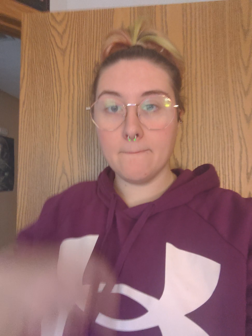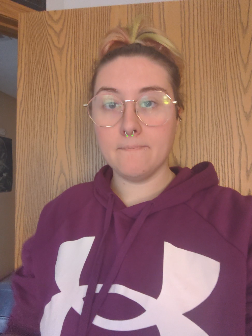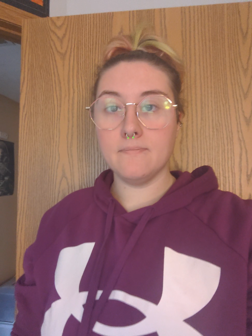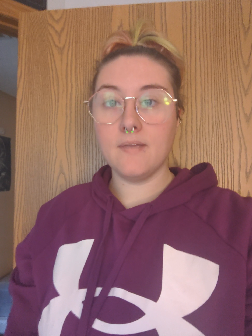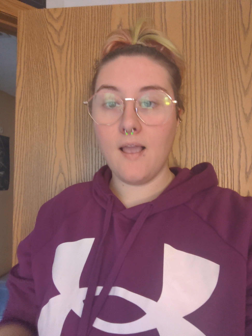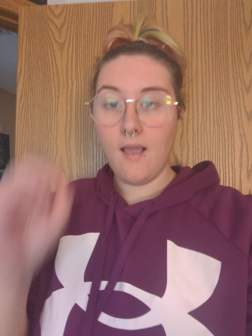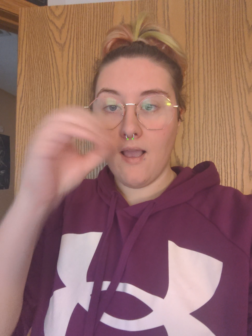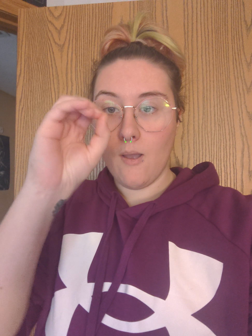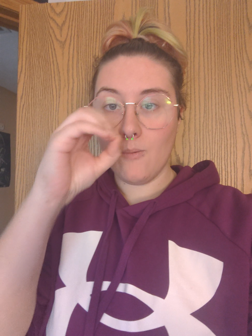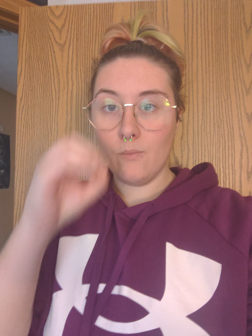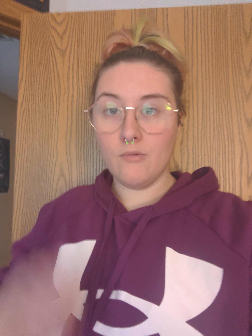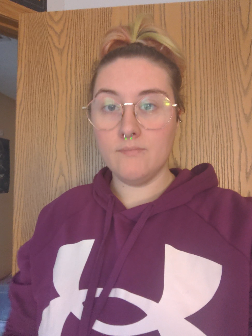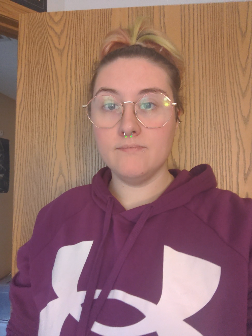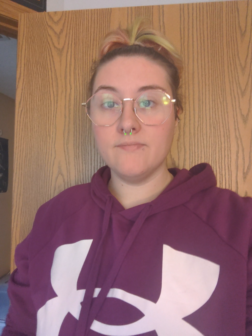owl